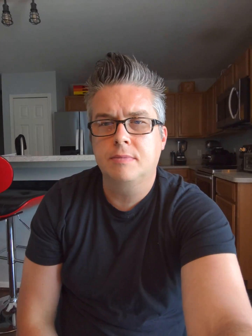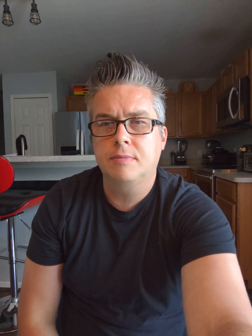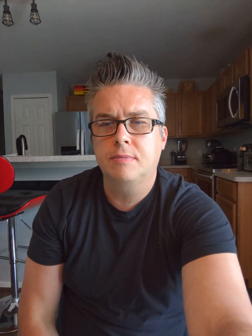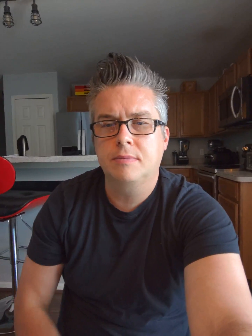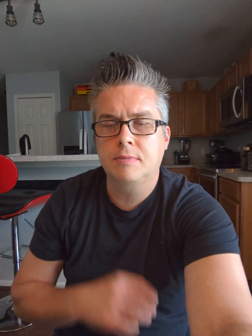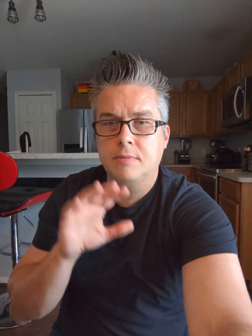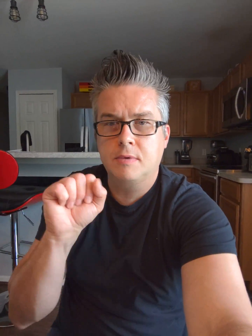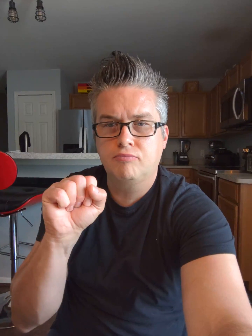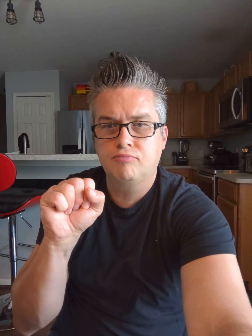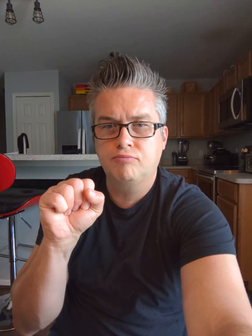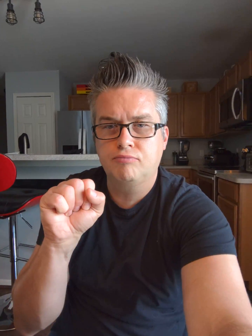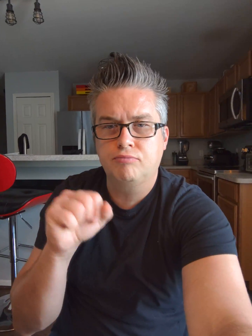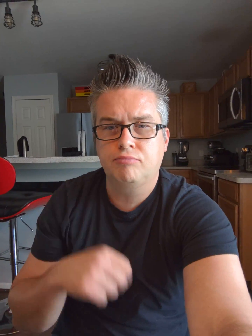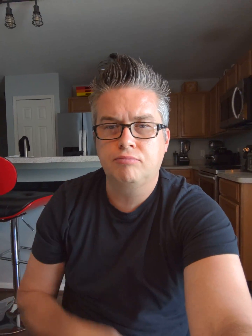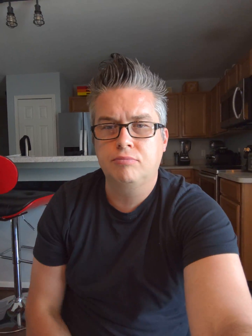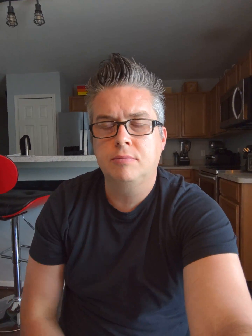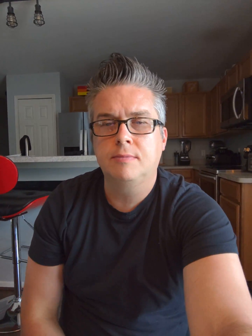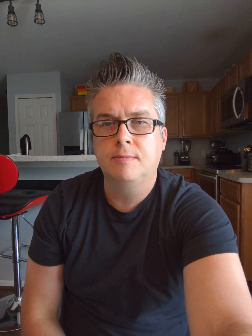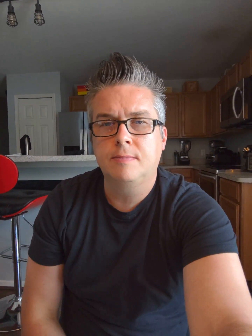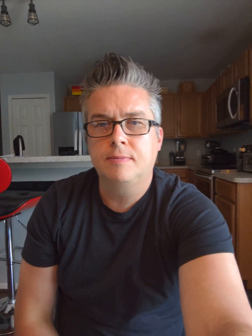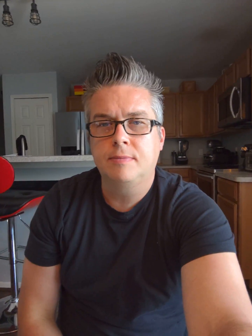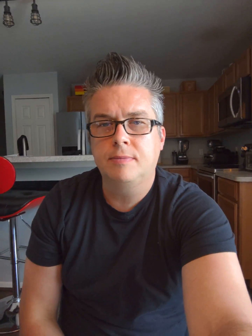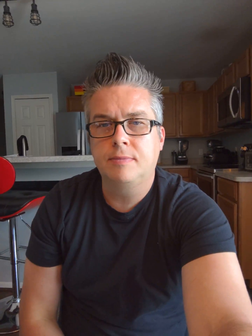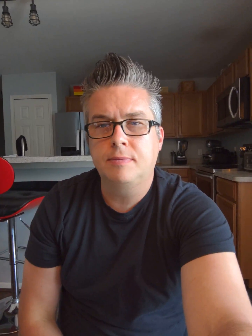catch